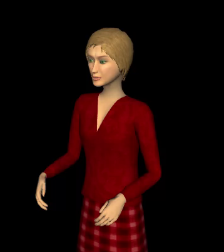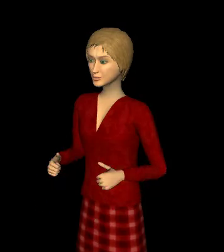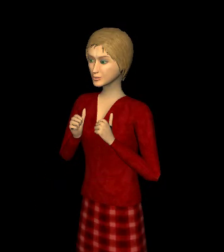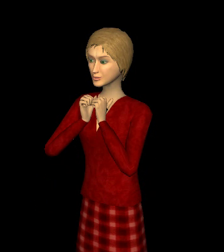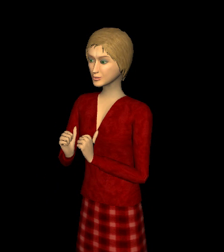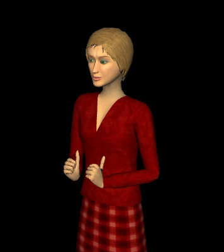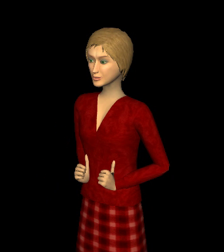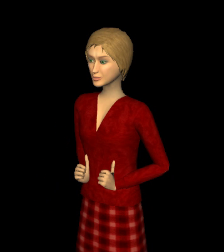حقيبة ظهر